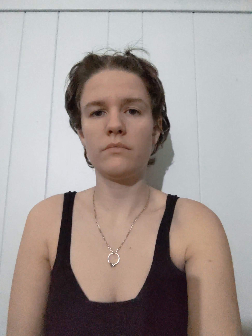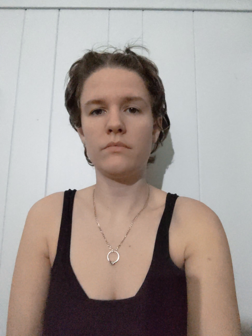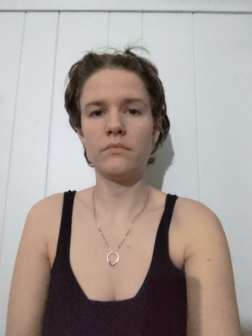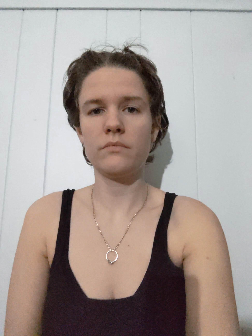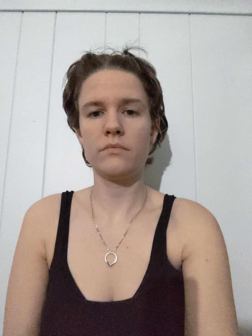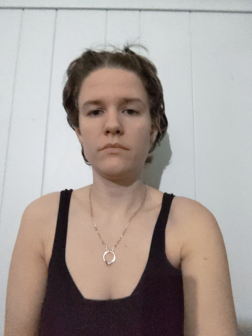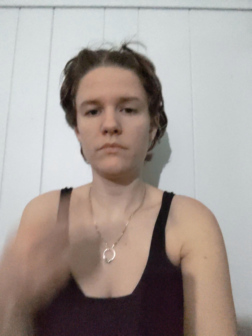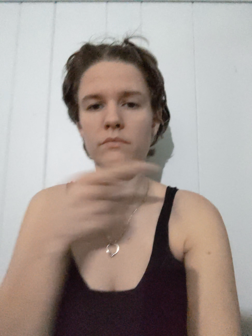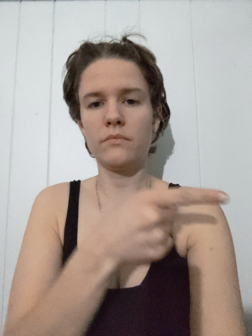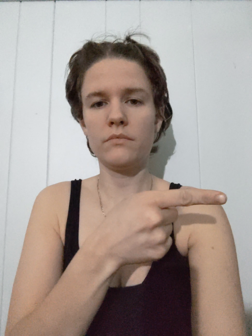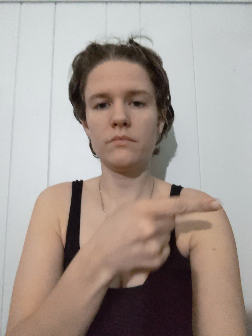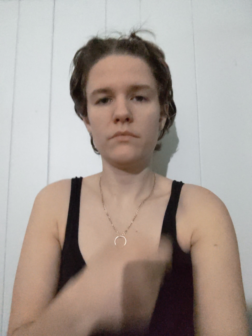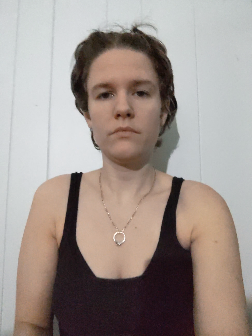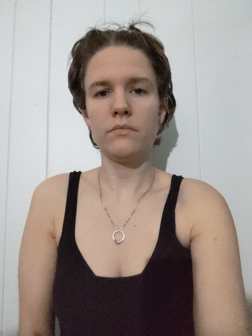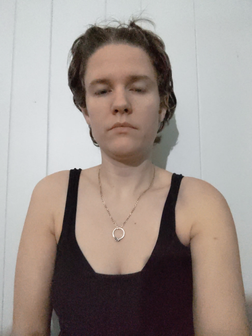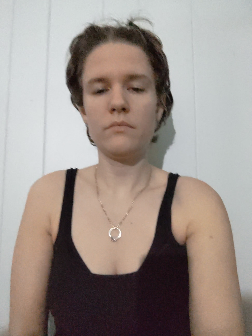he/she/it